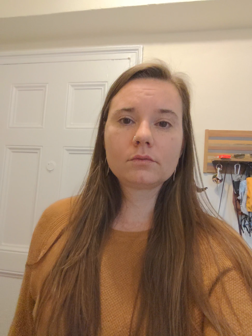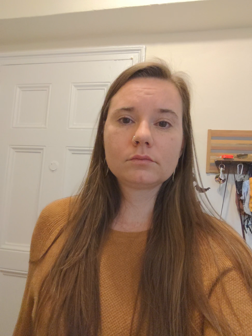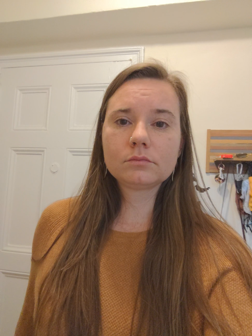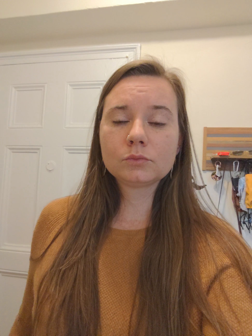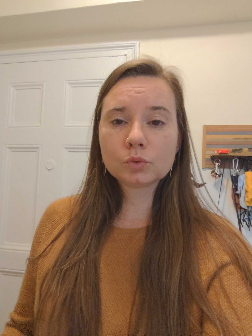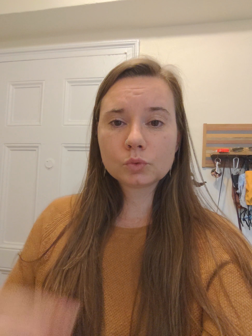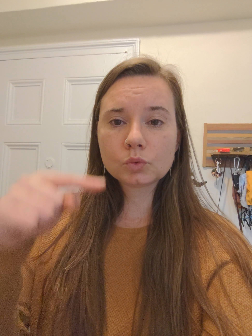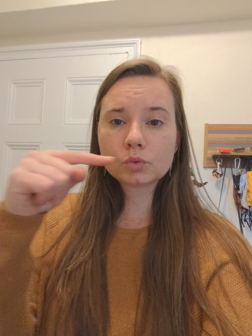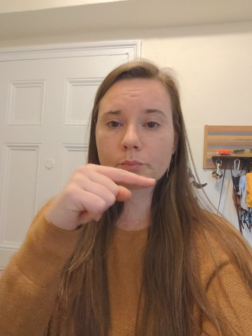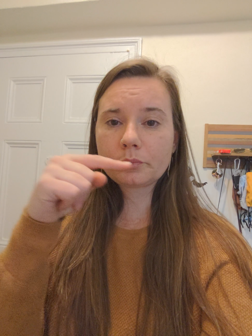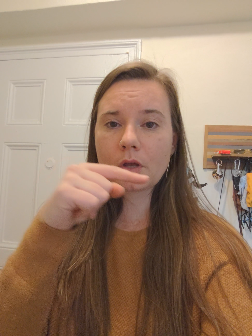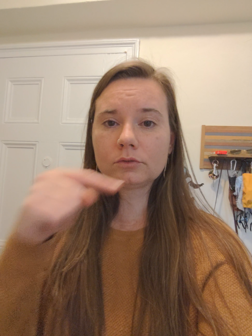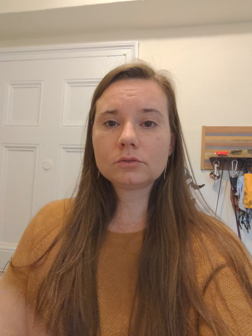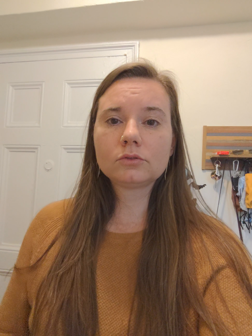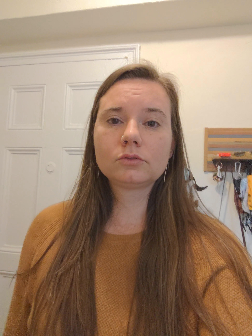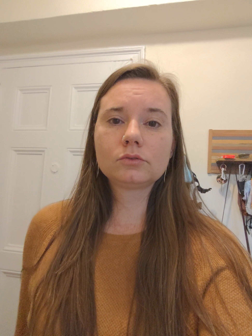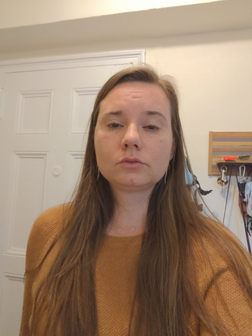toothbrush